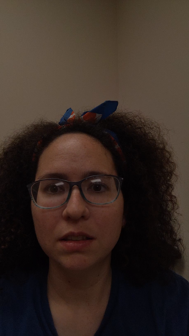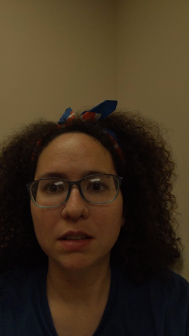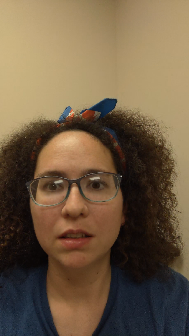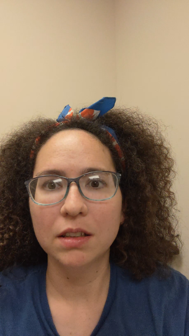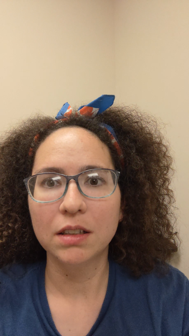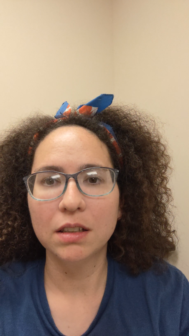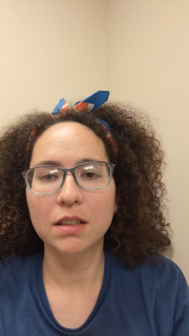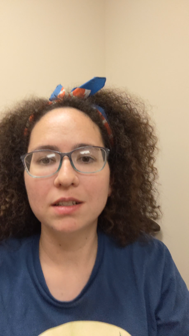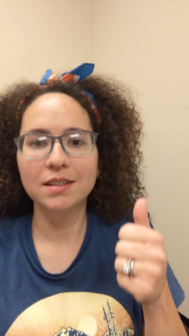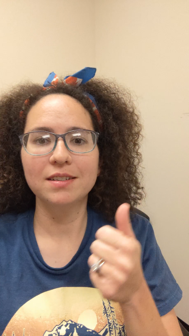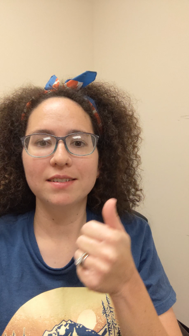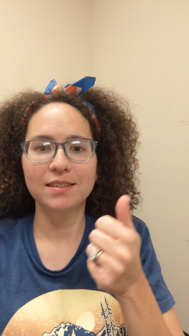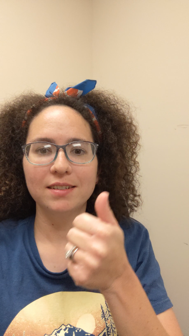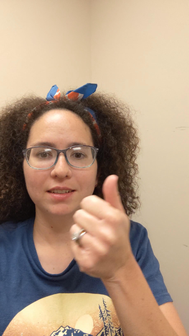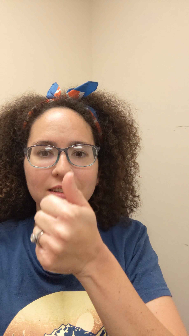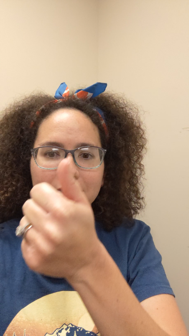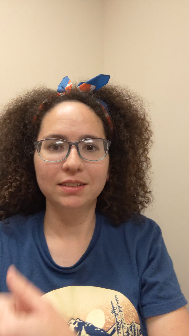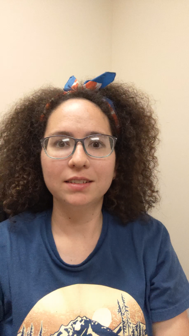chase